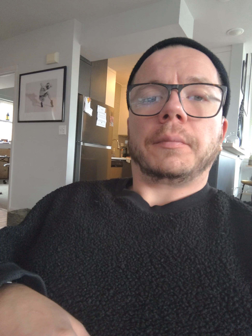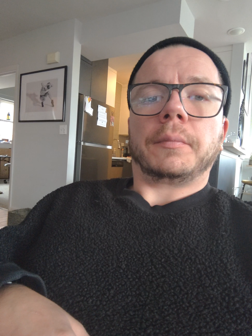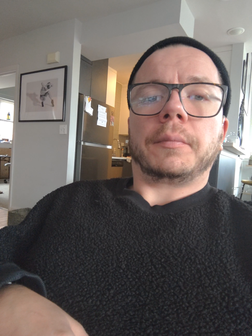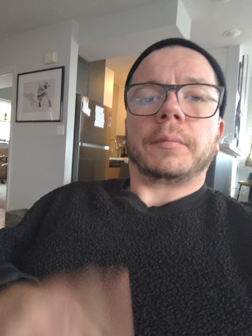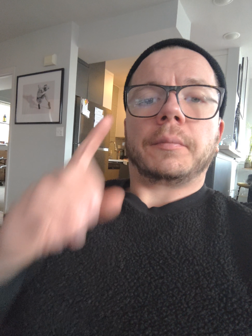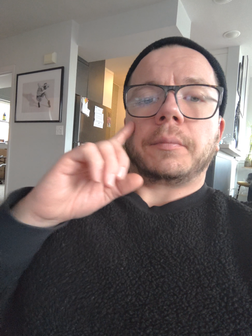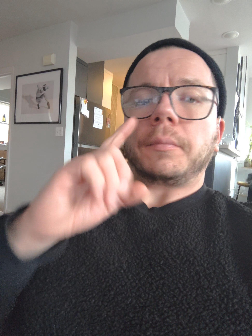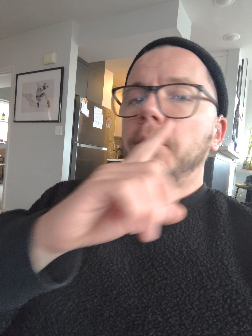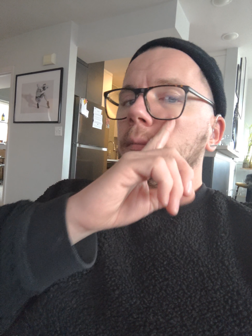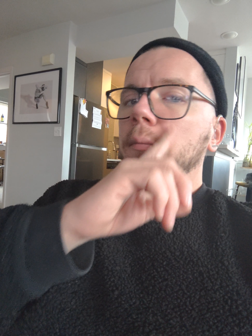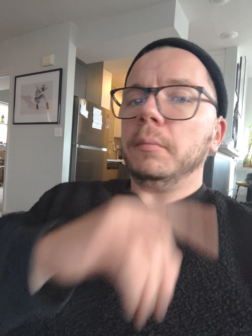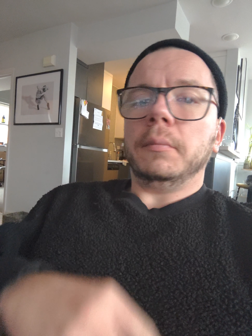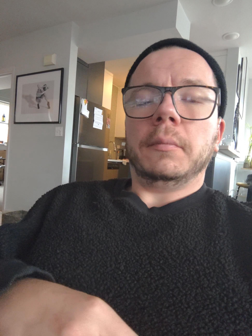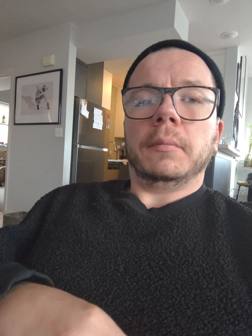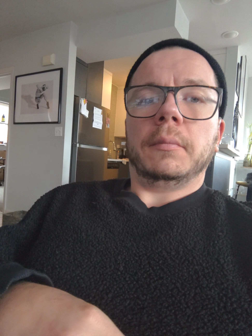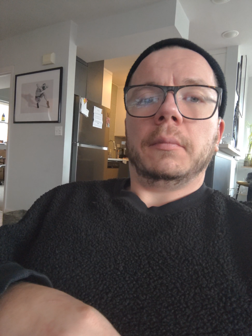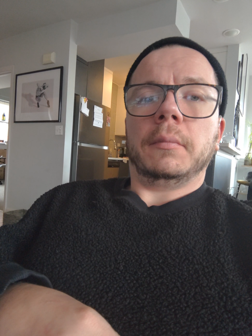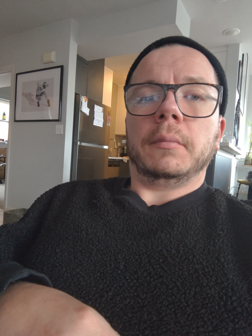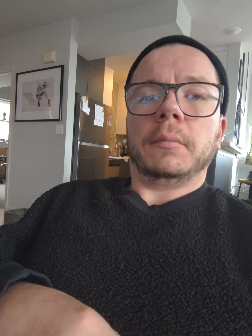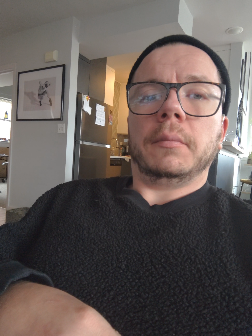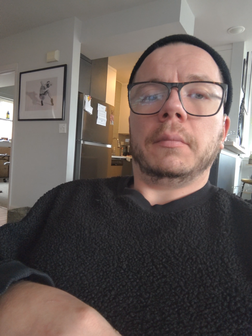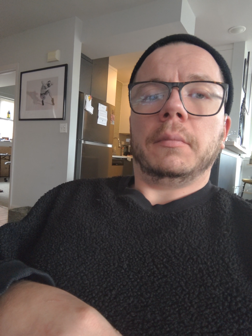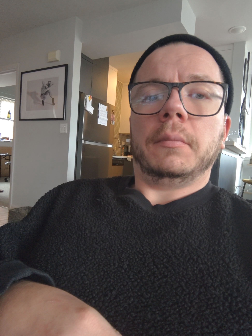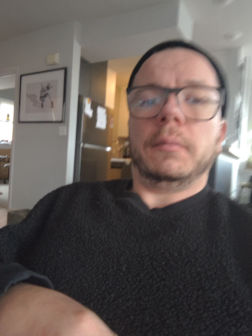eye